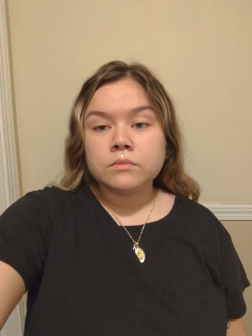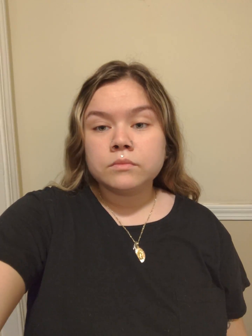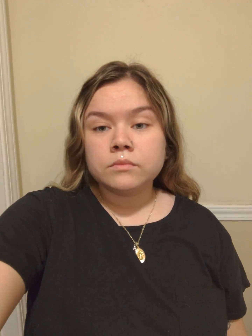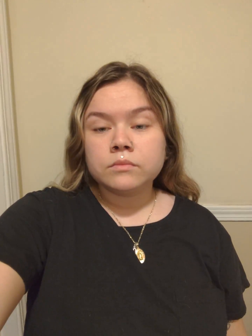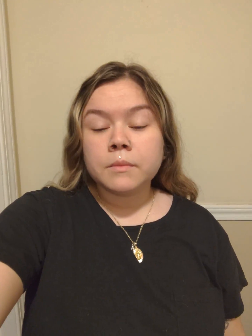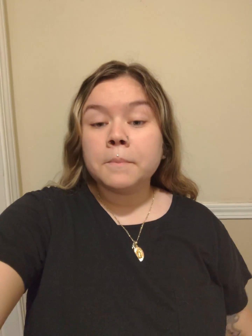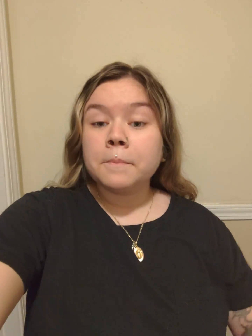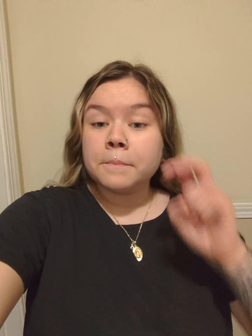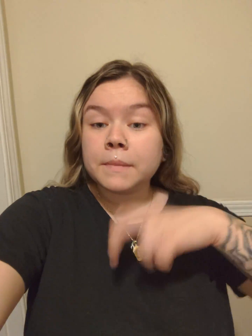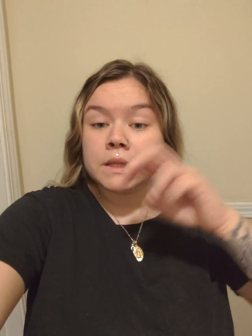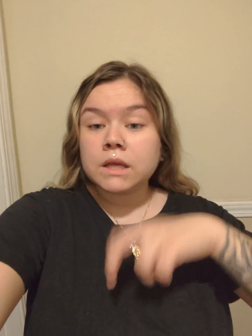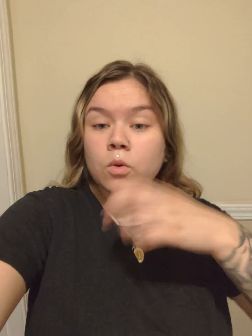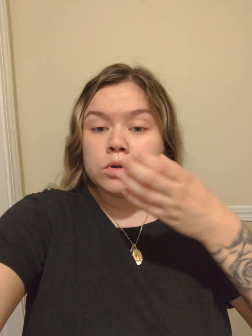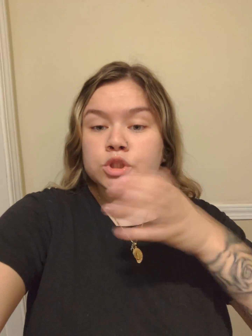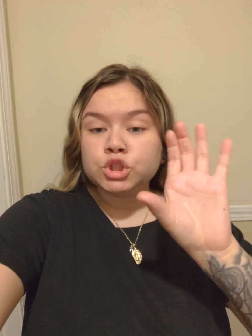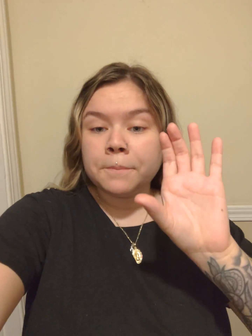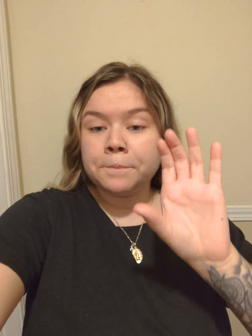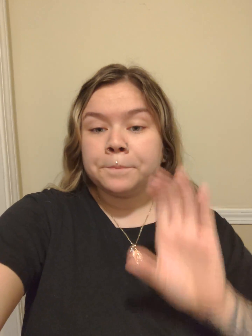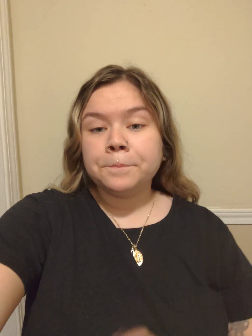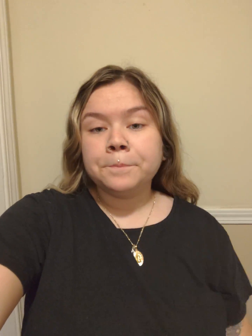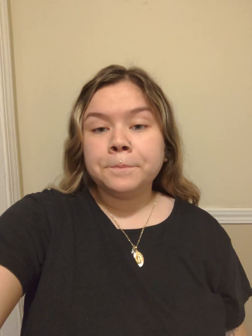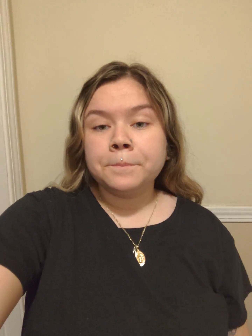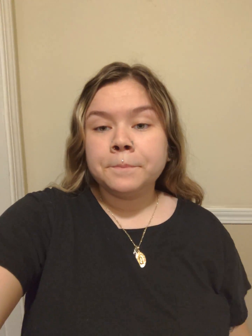potato chip